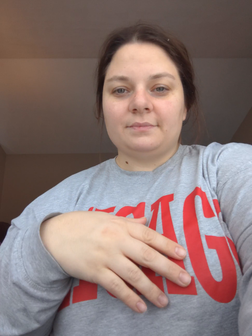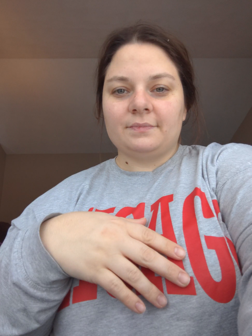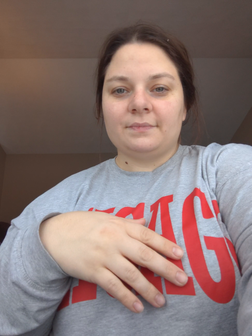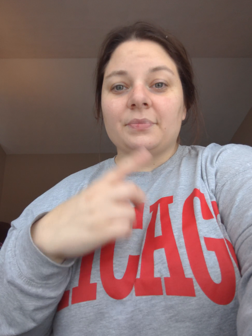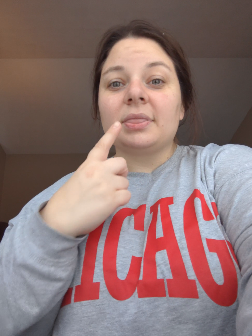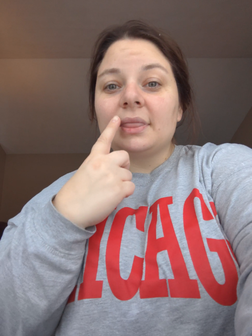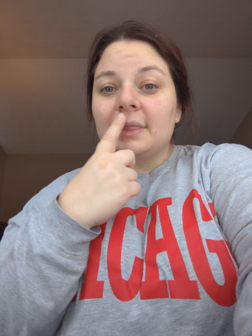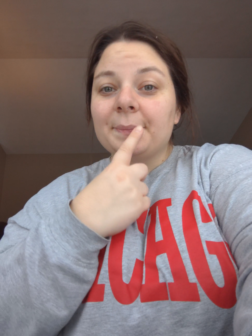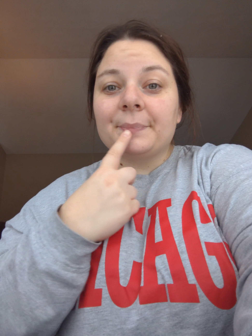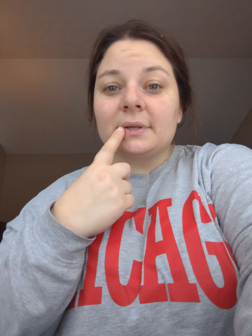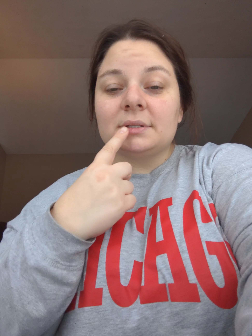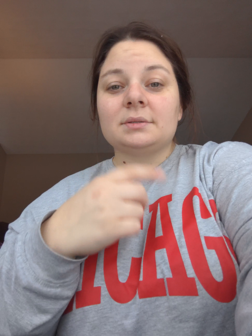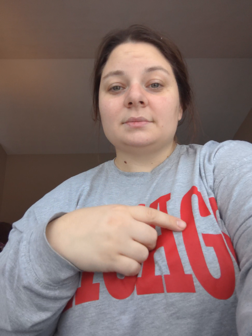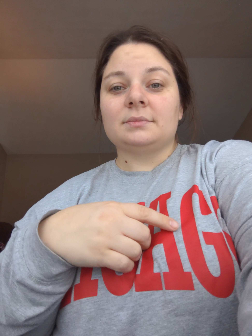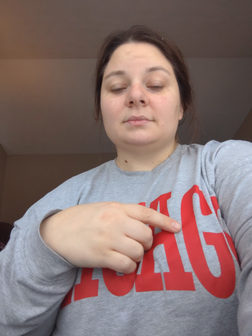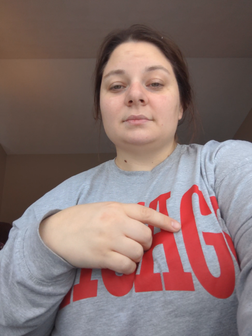lips